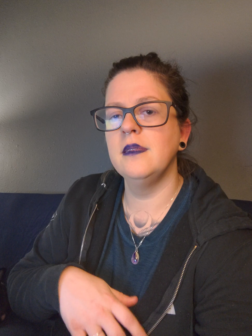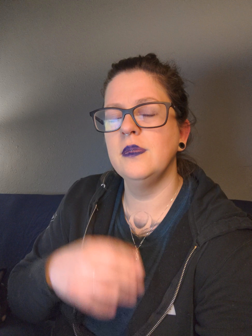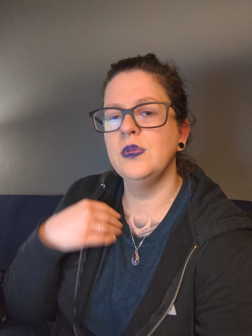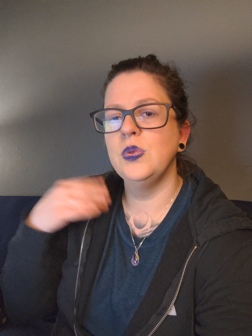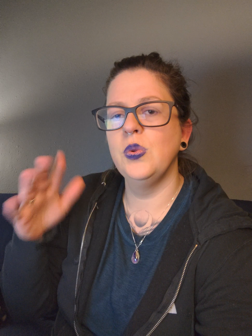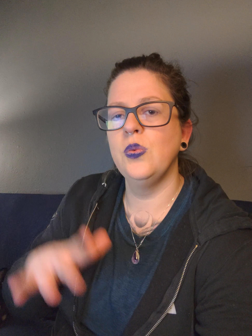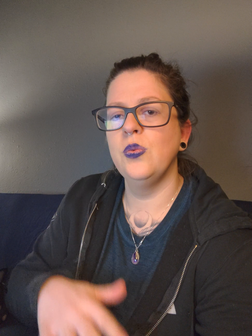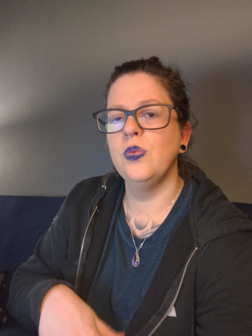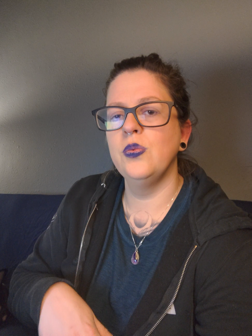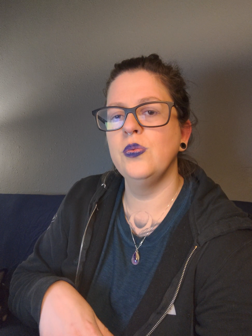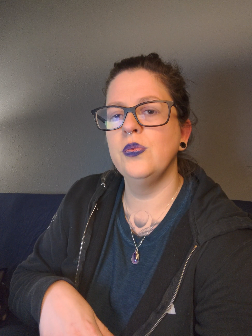snow